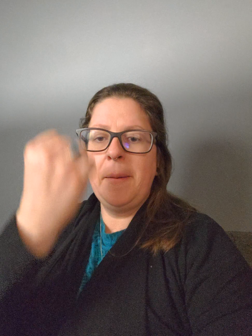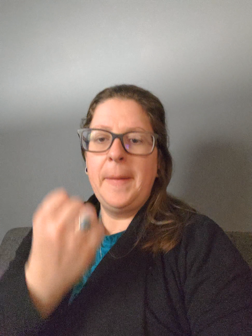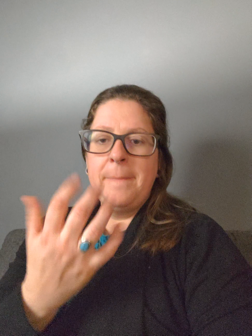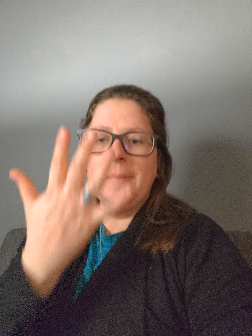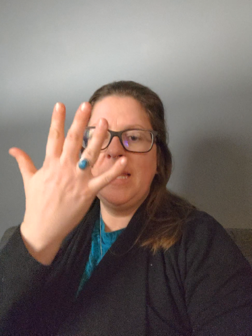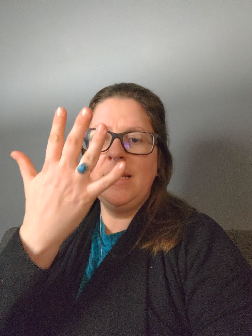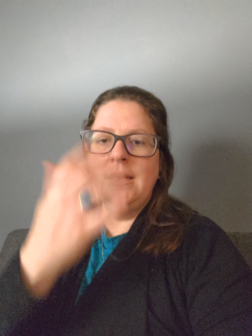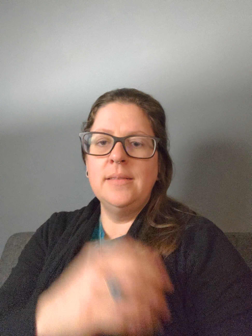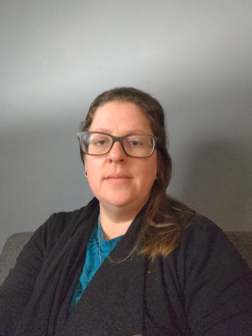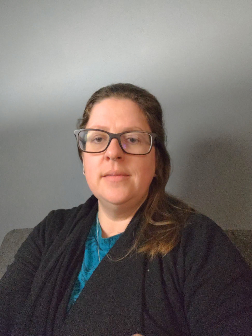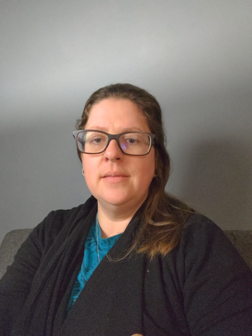mitten